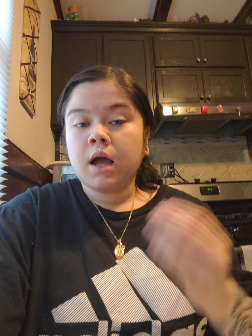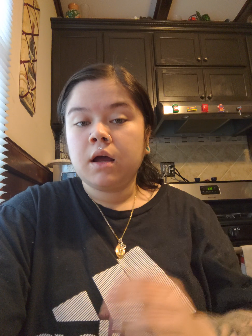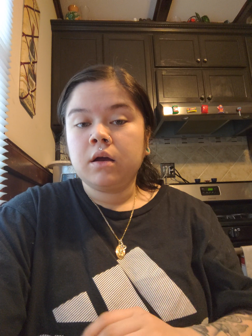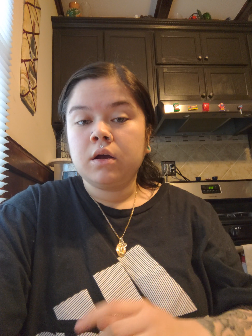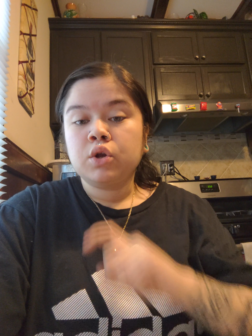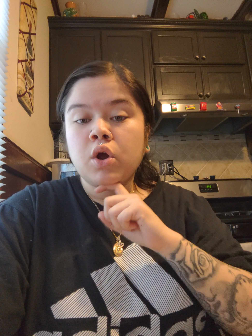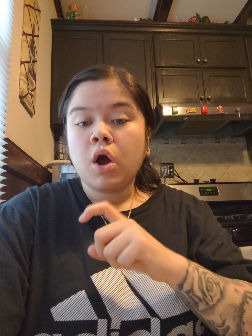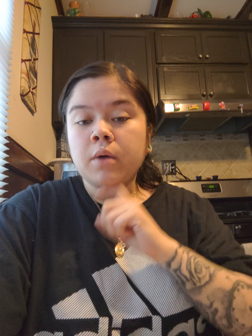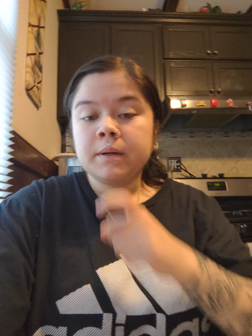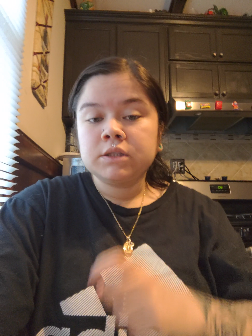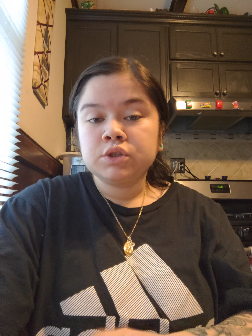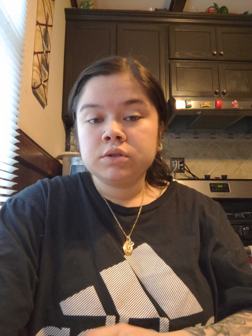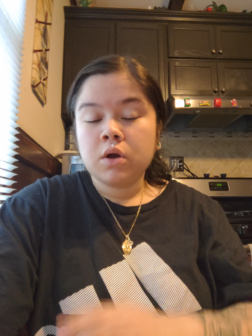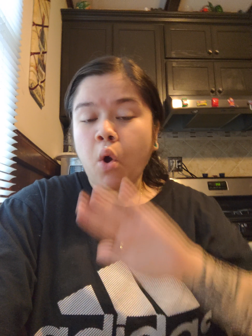garbage